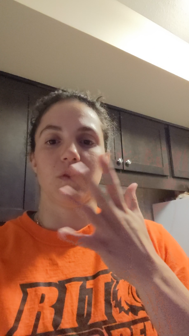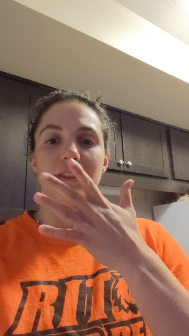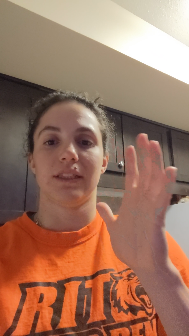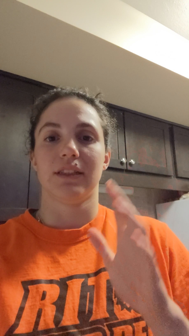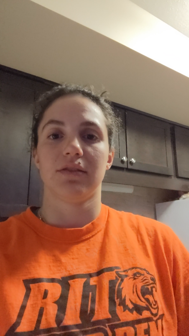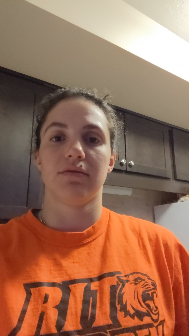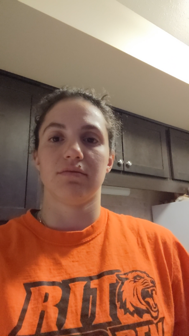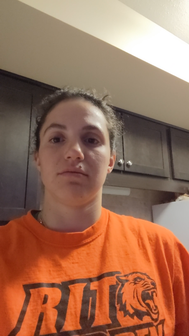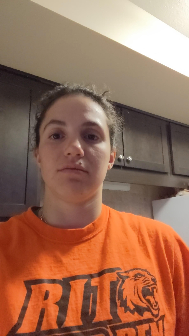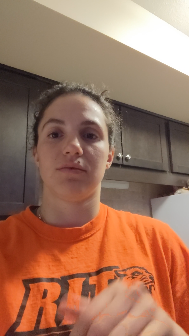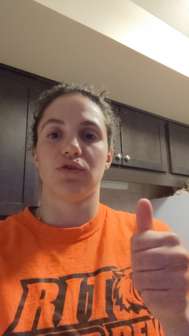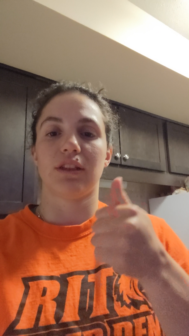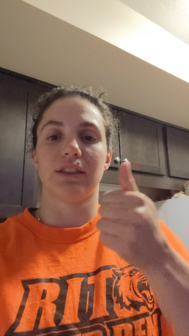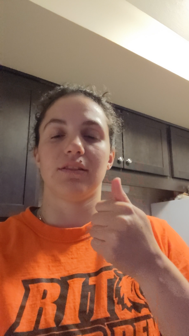chase